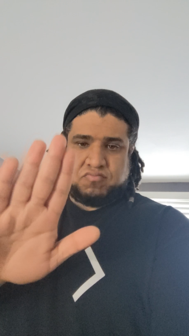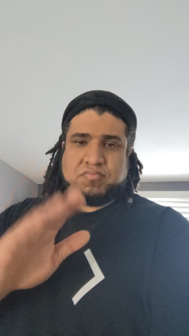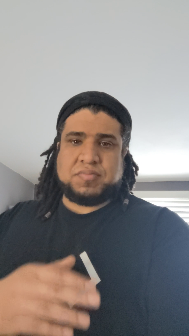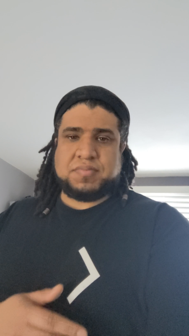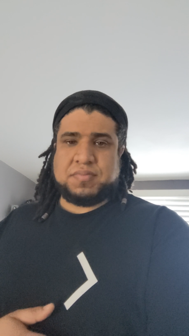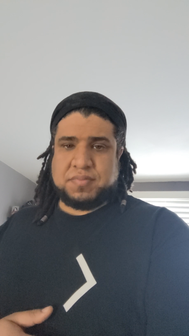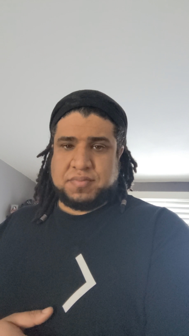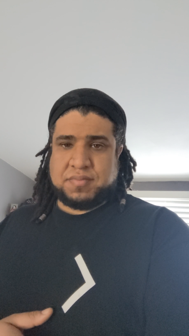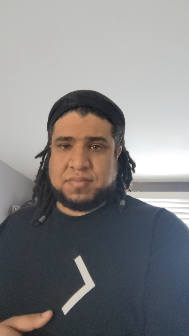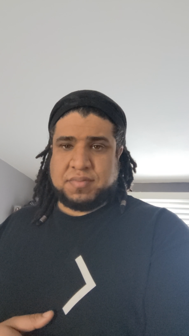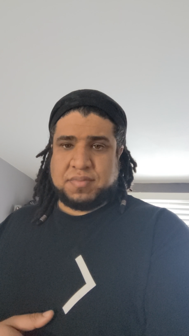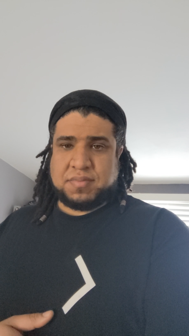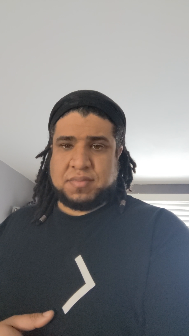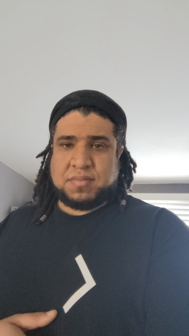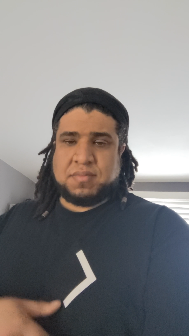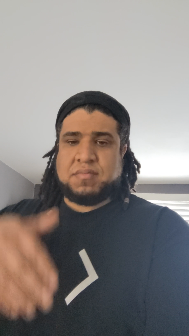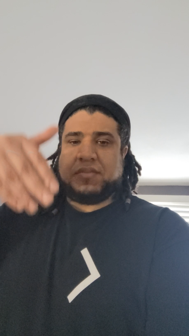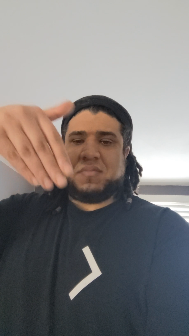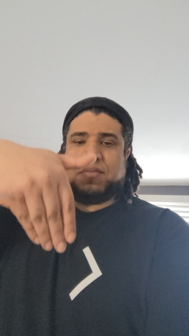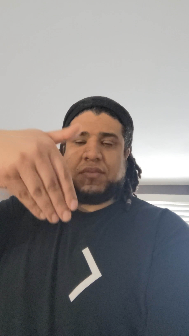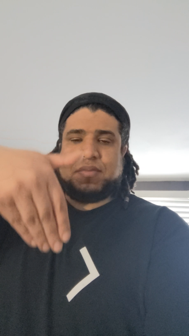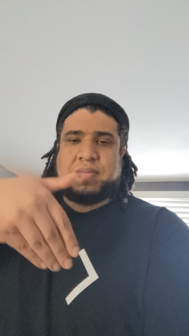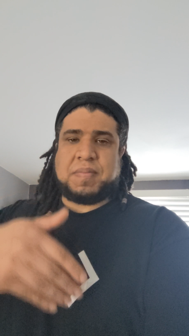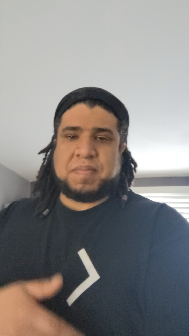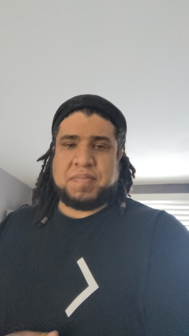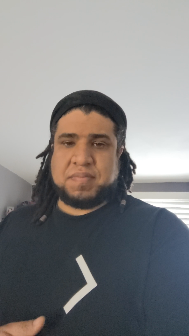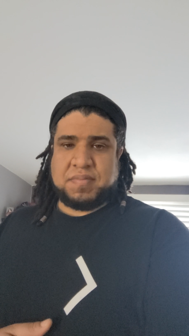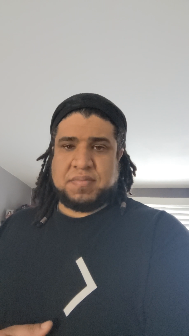night night